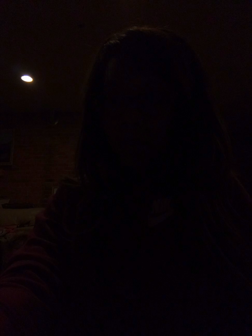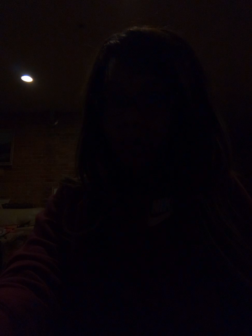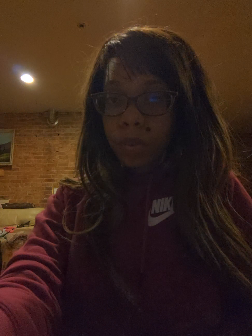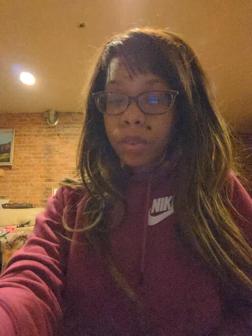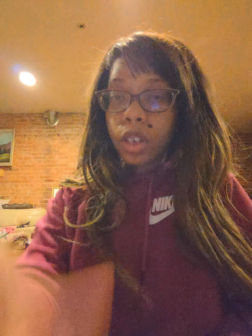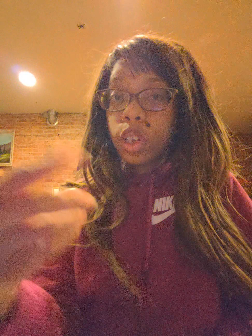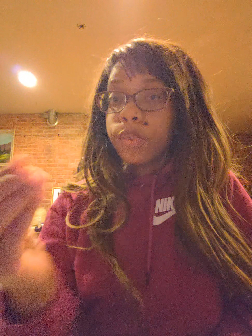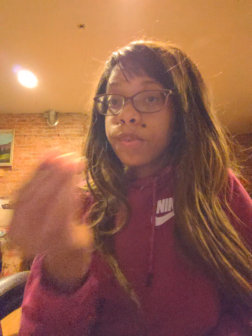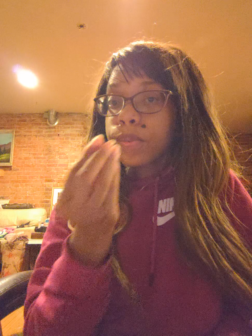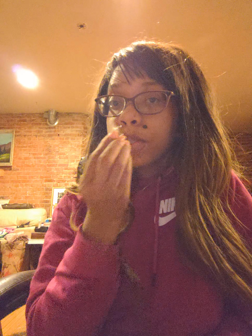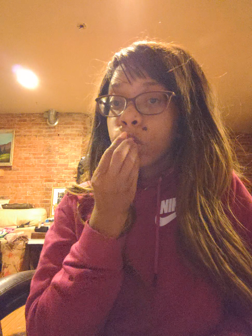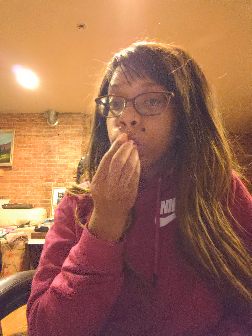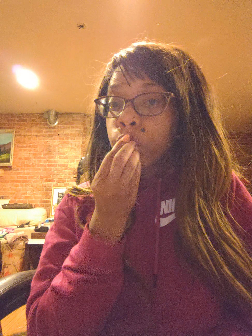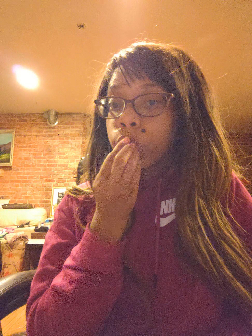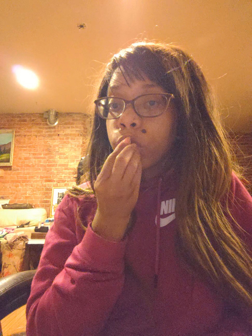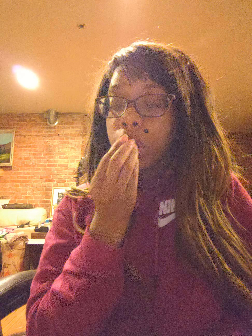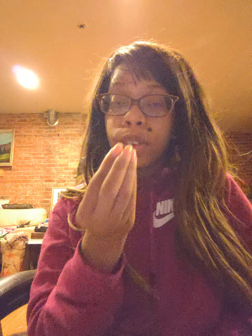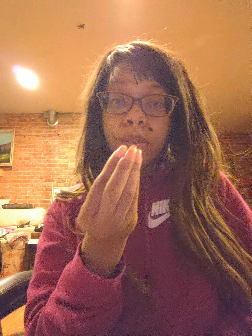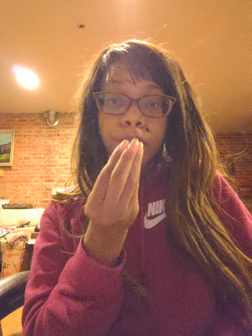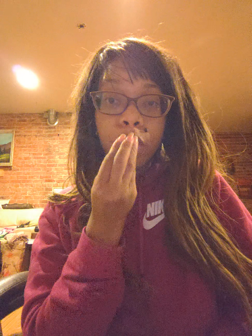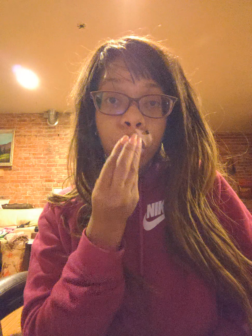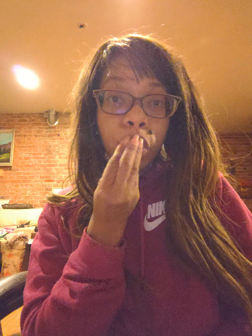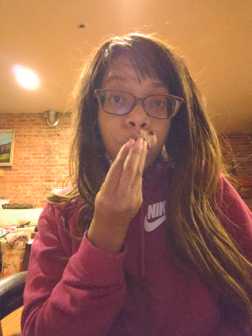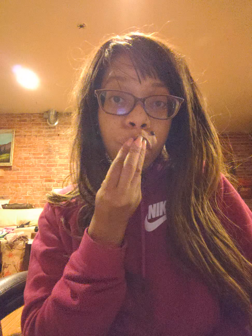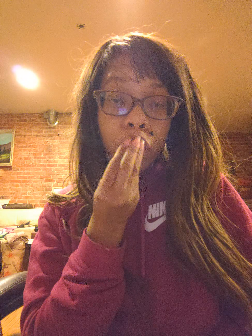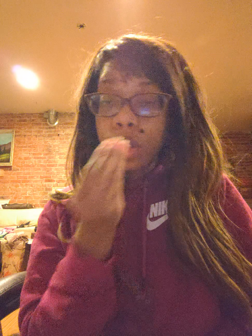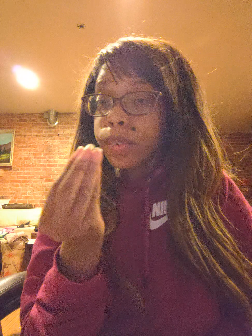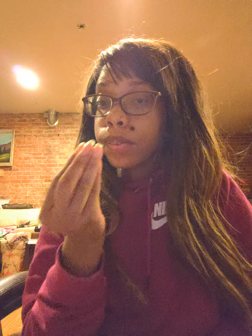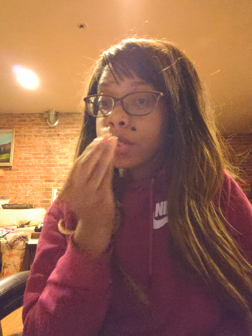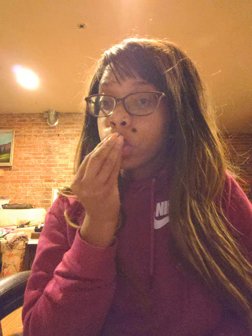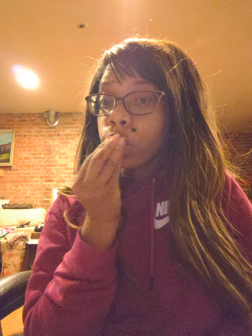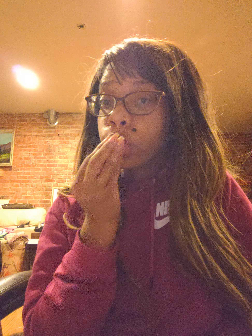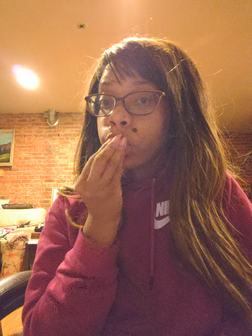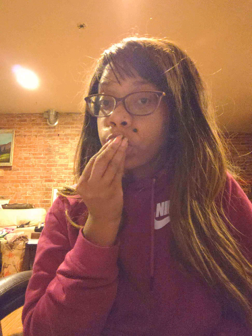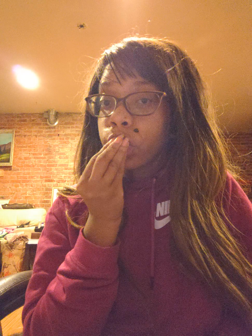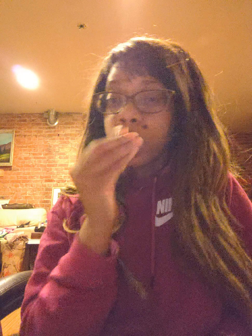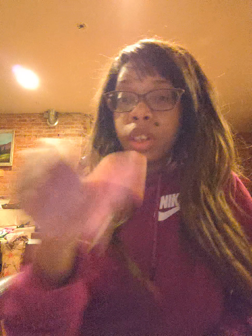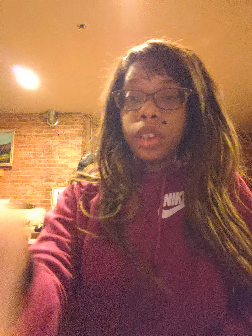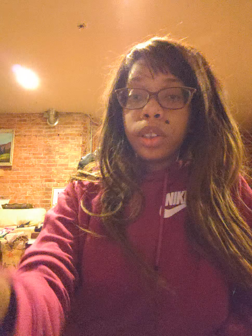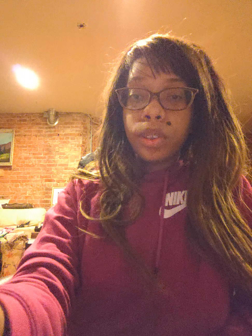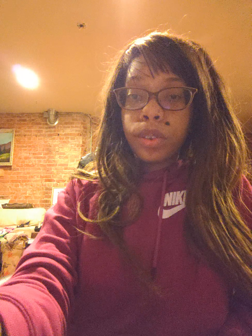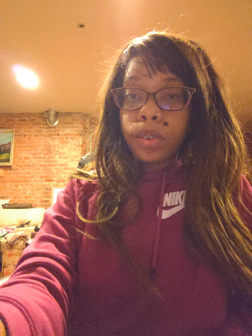food